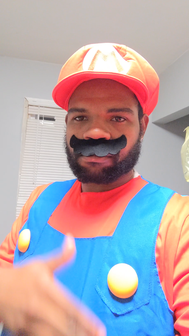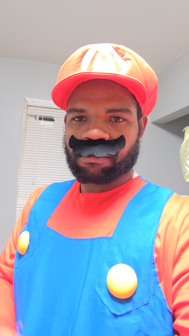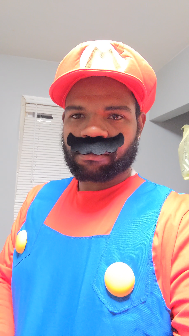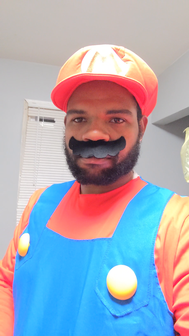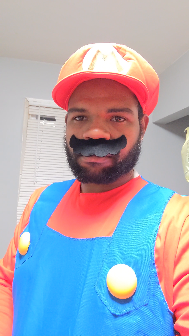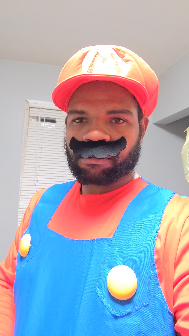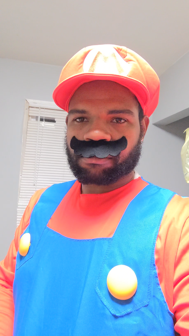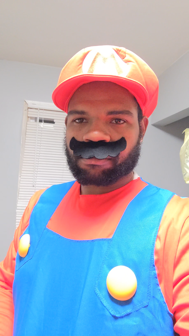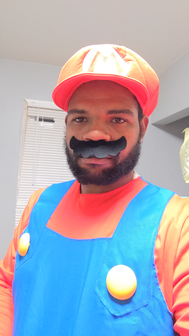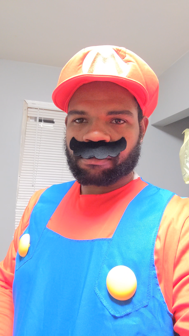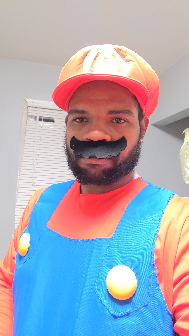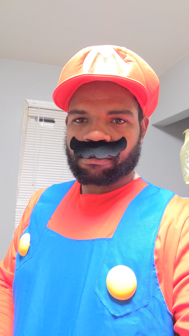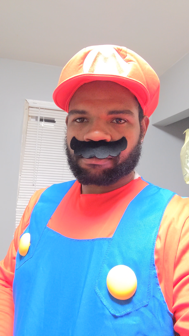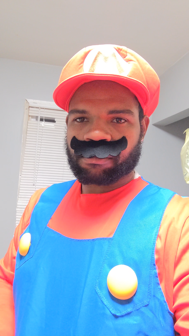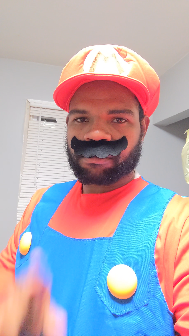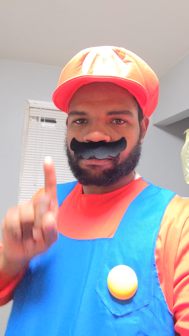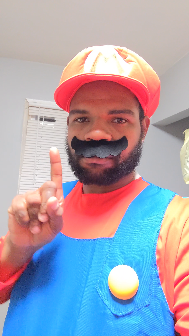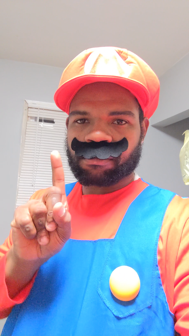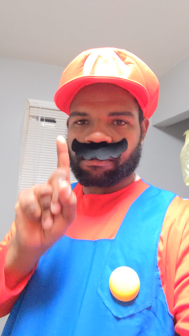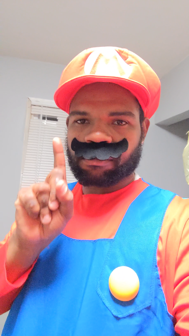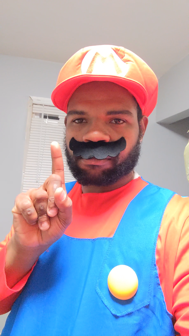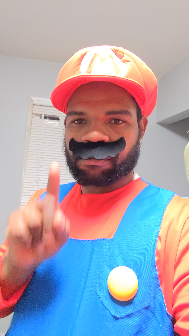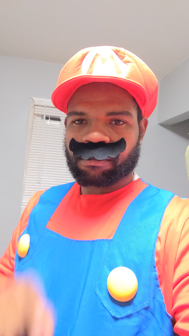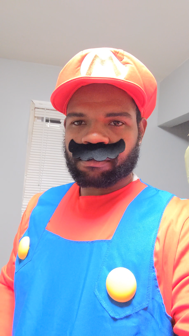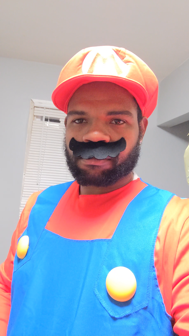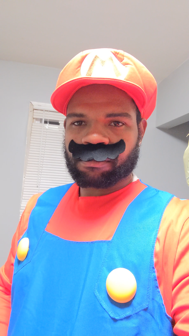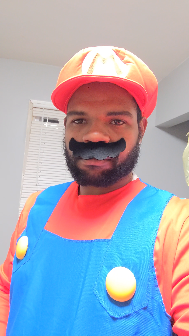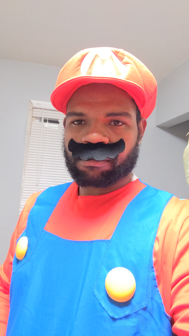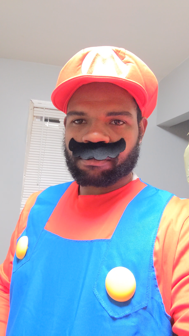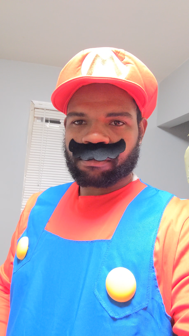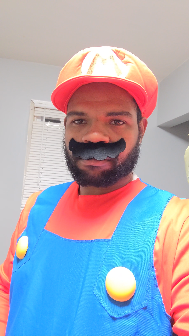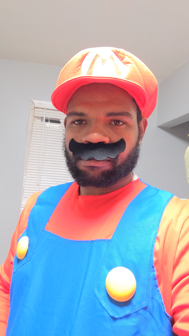bump